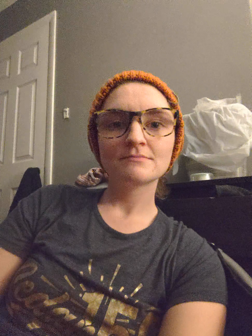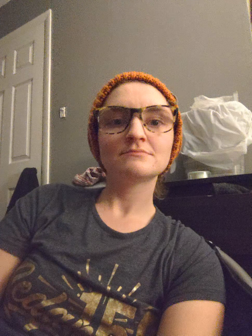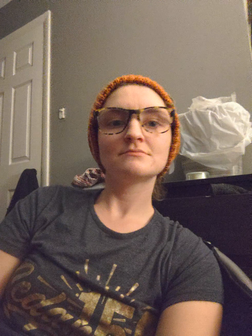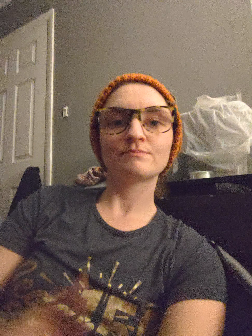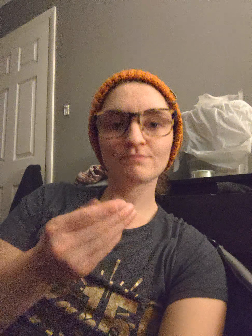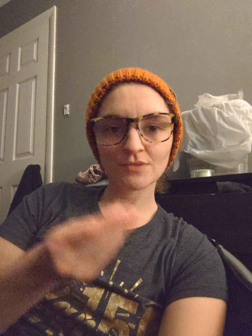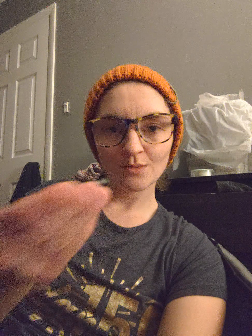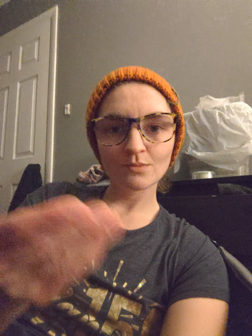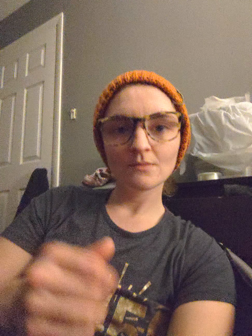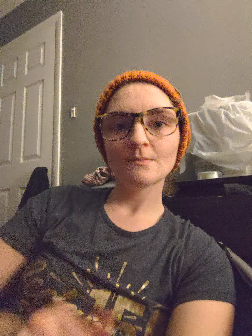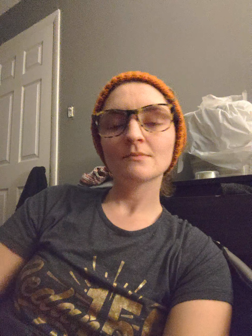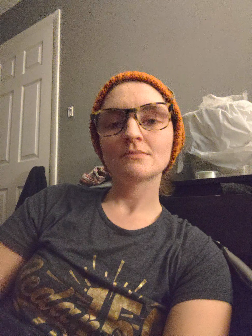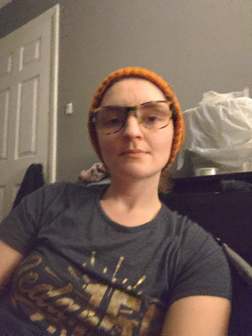give